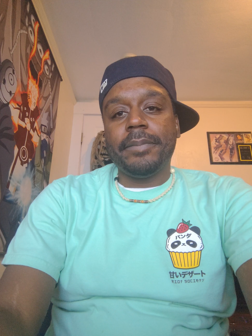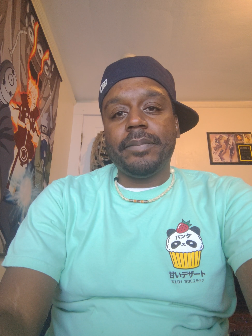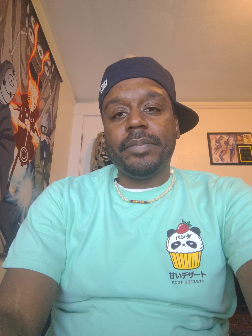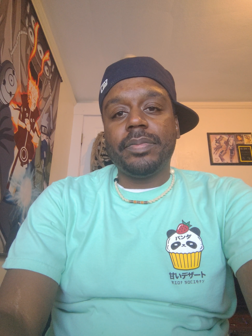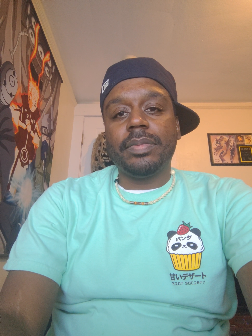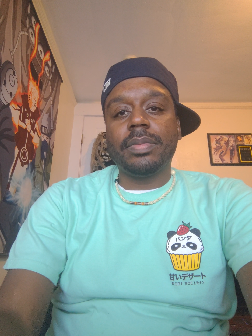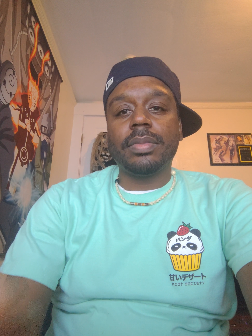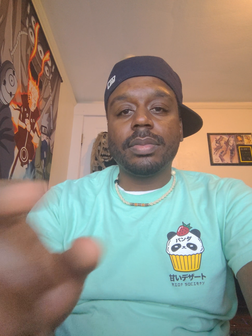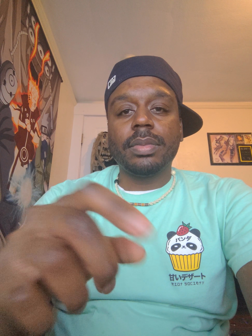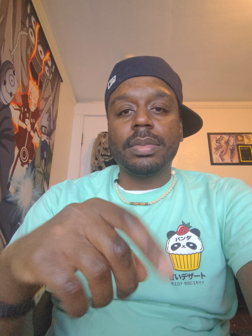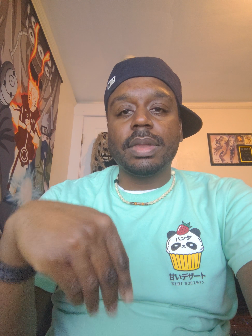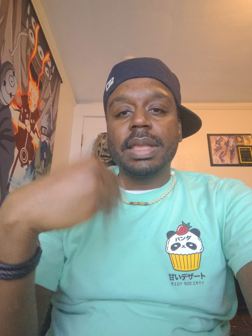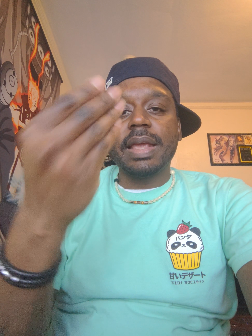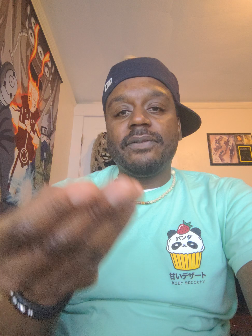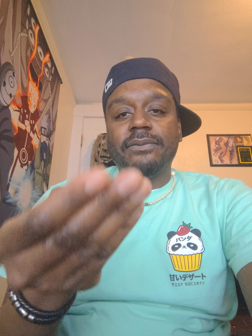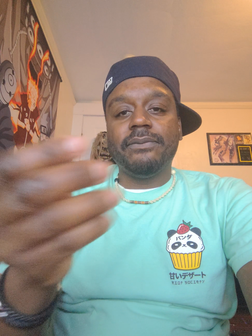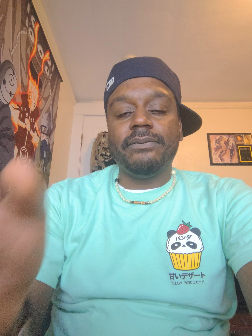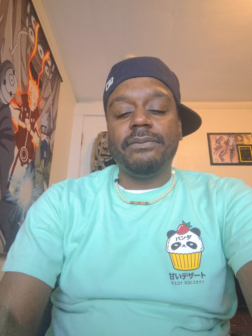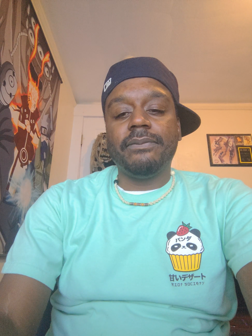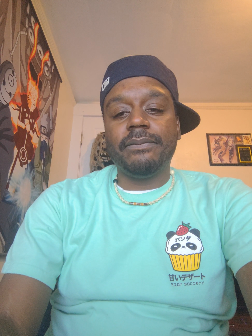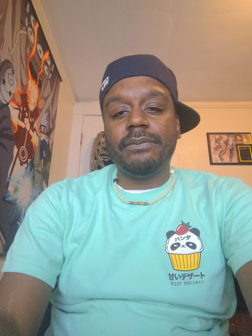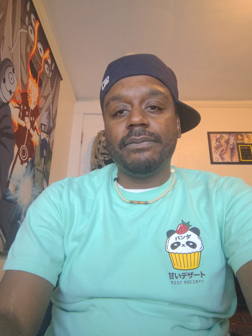give